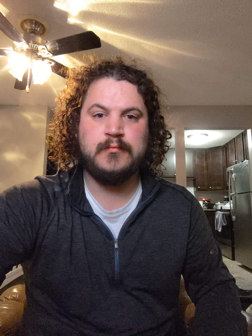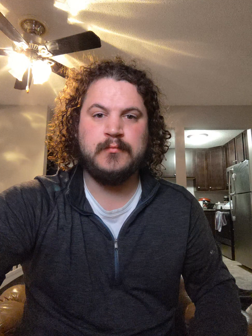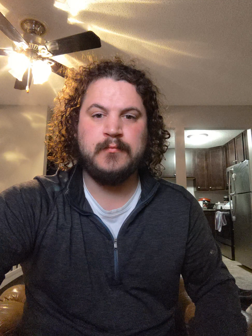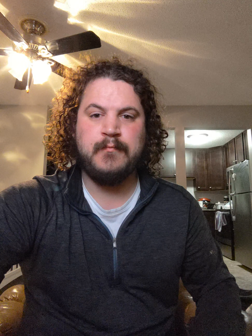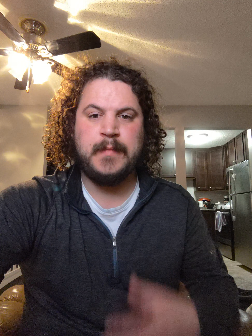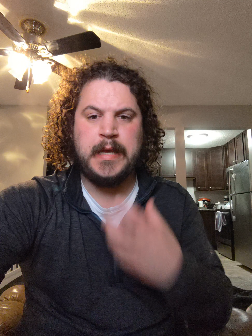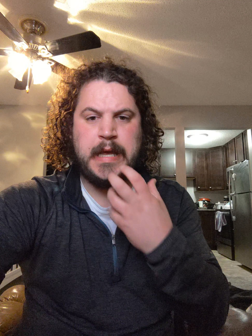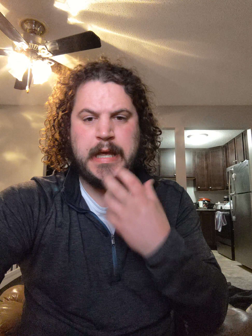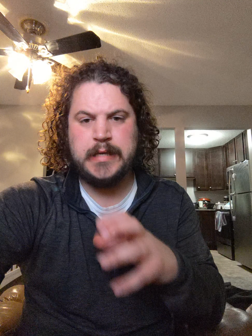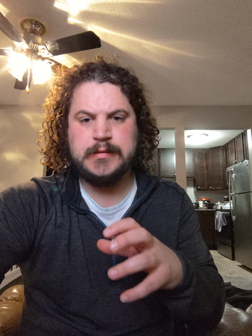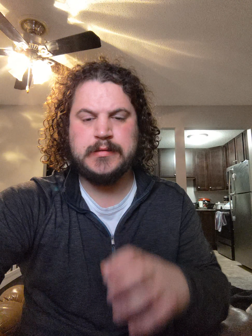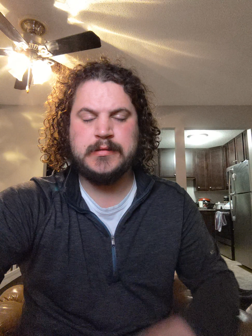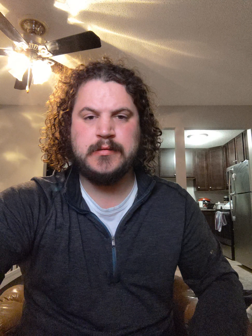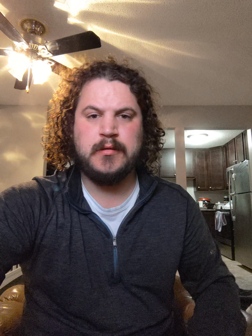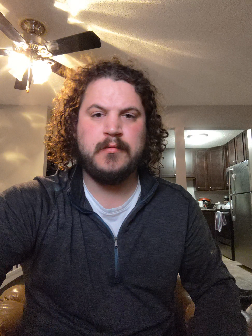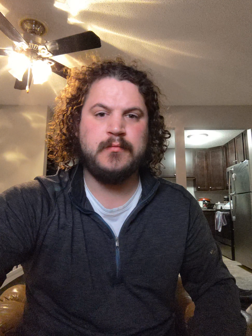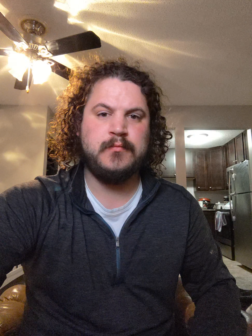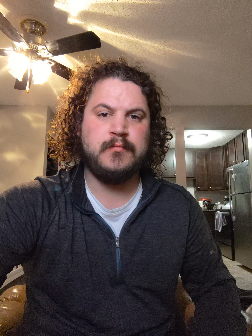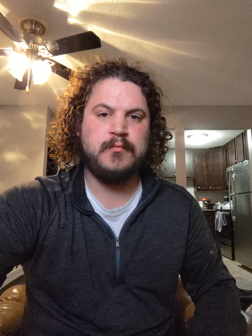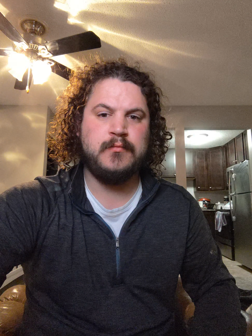hot